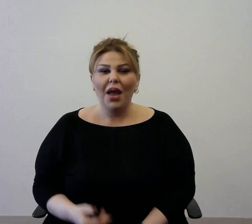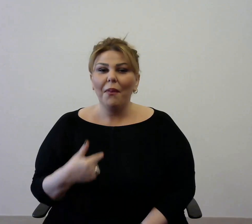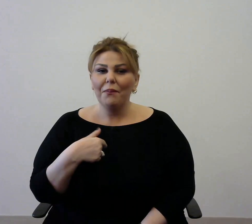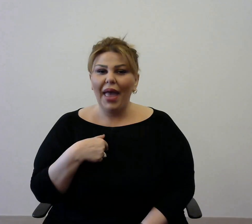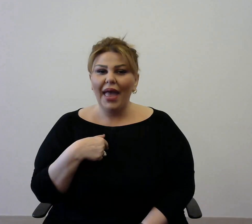mən